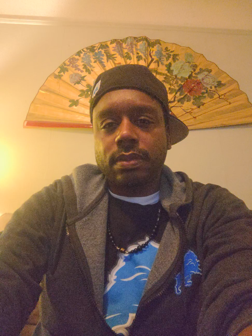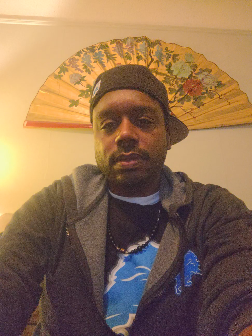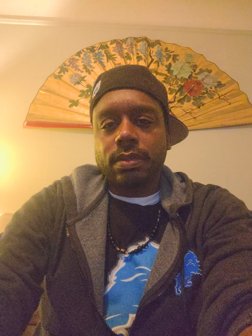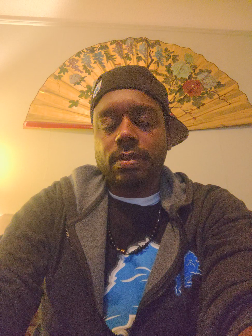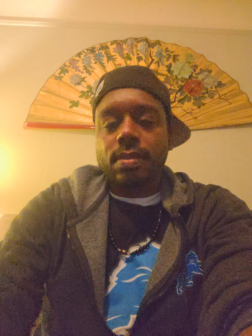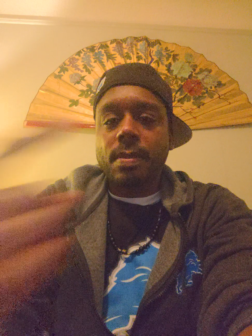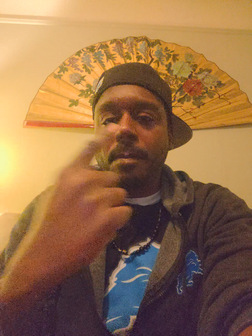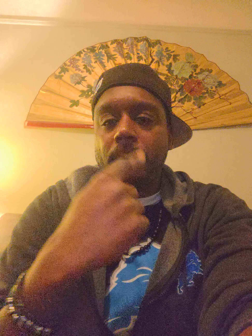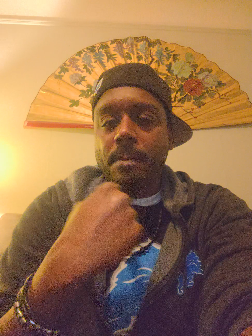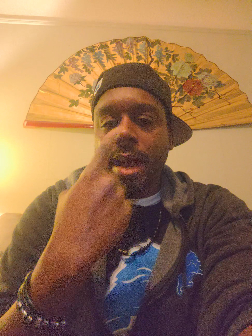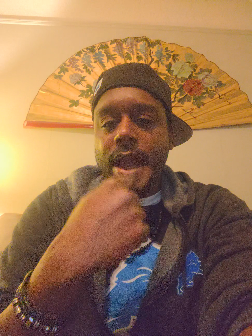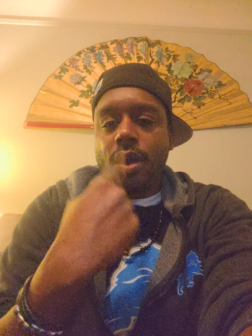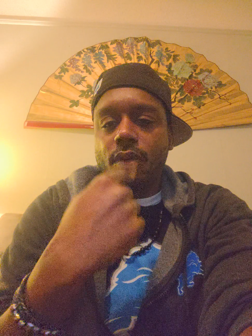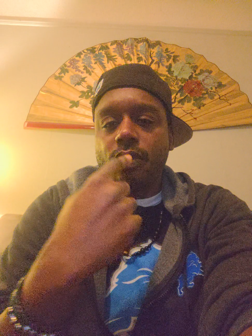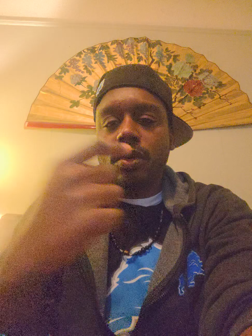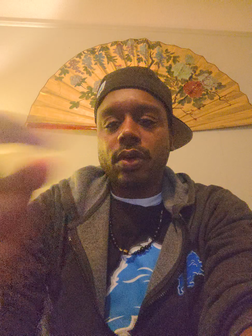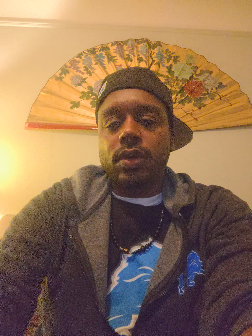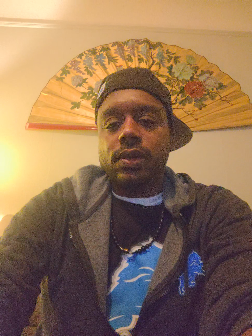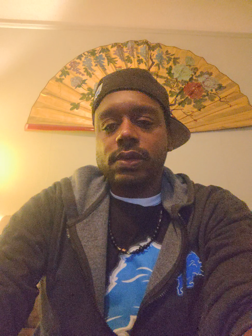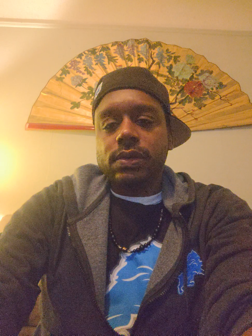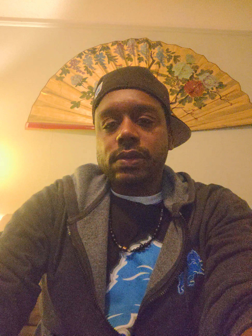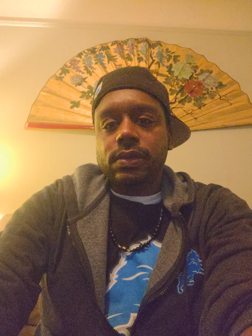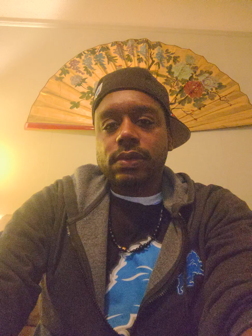mouth